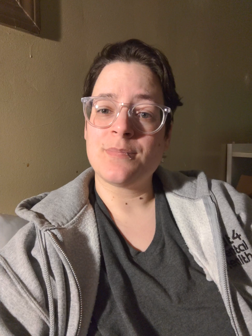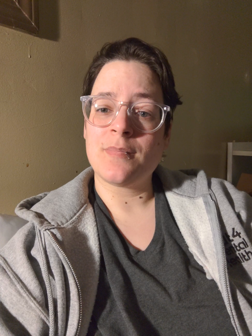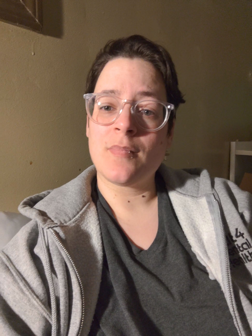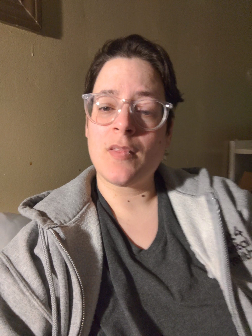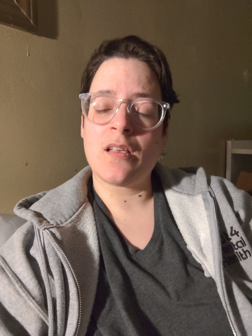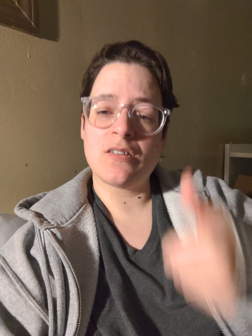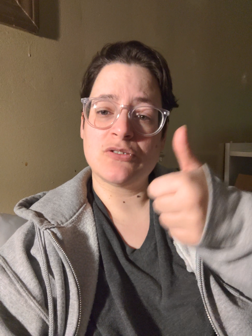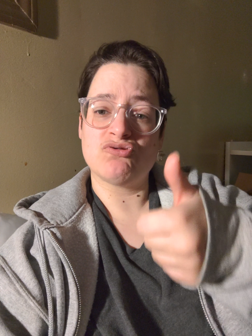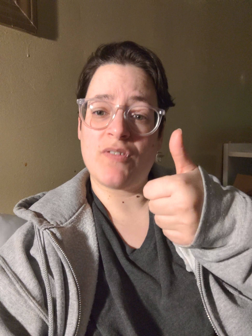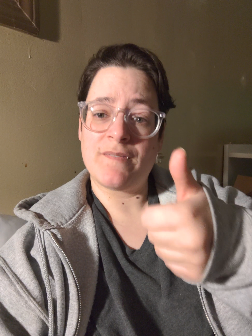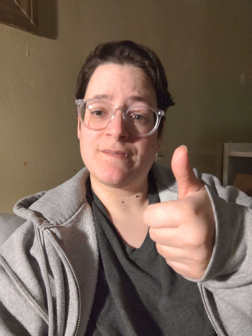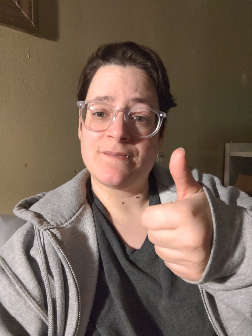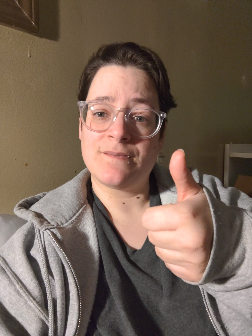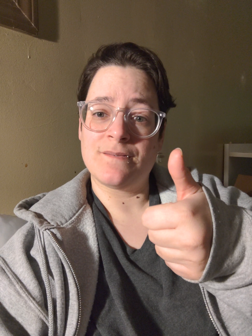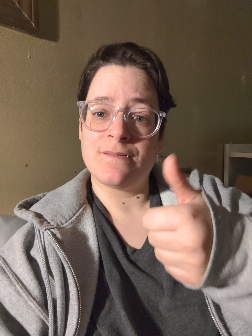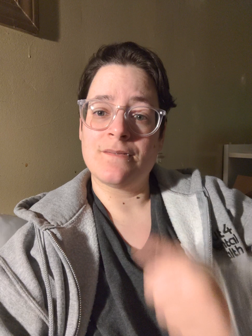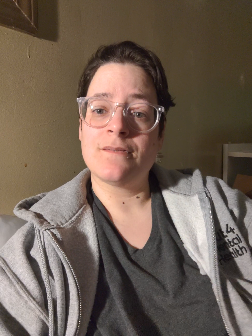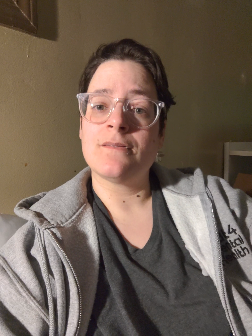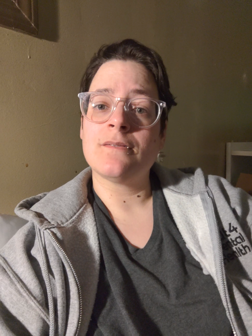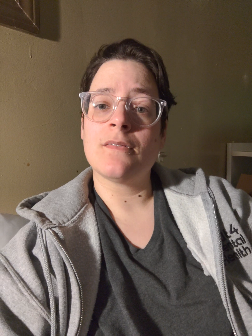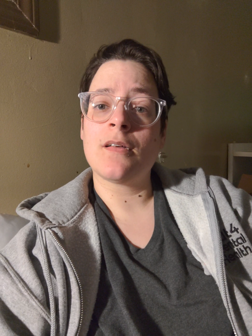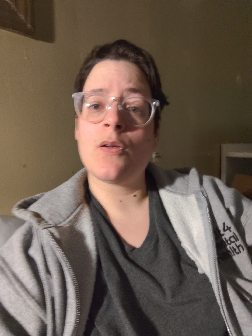yourself